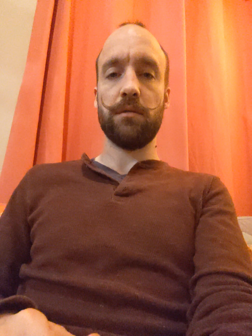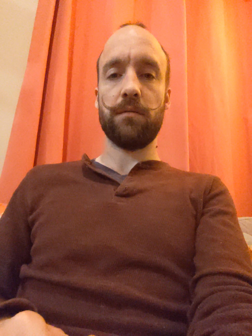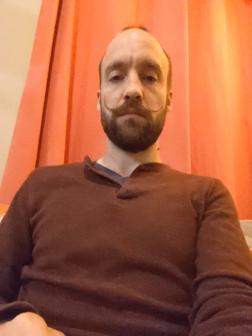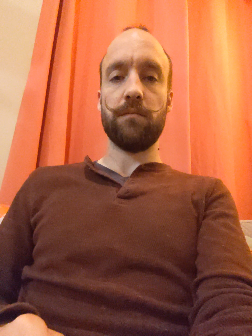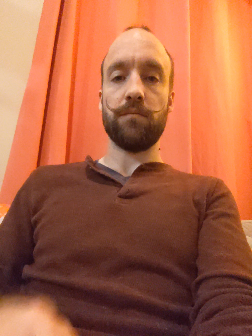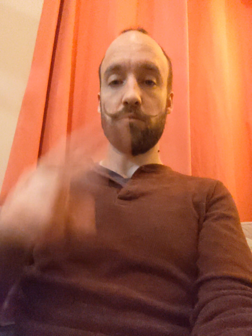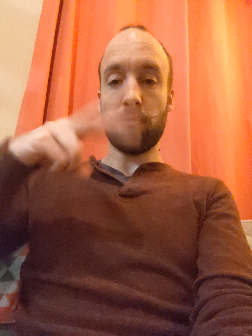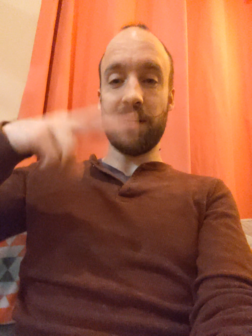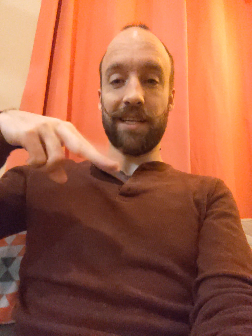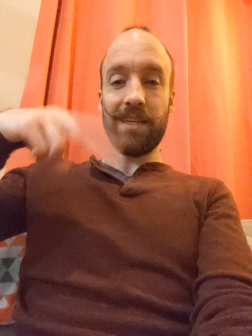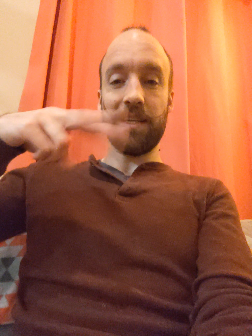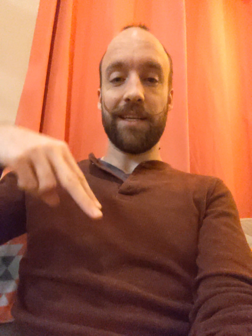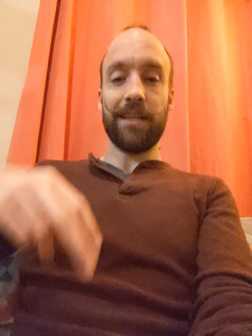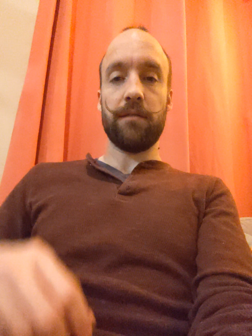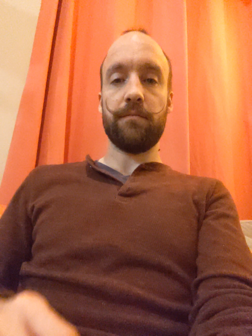read